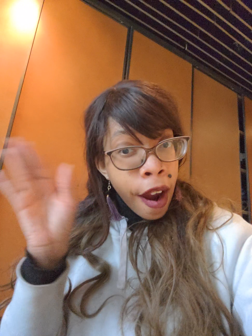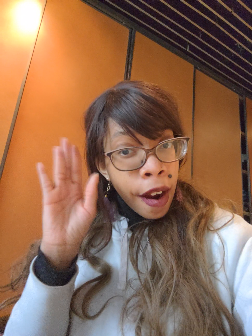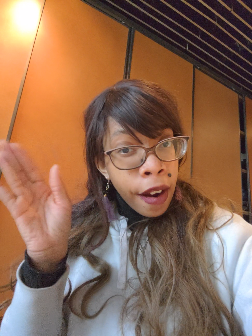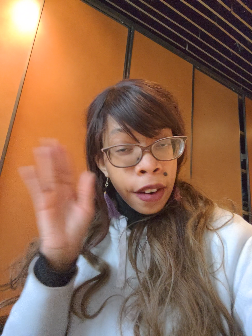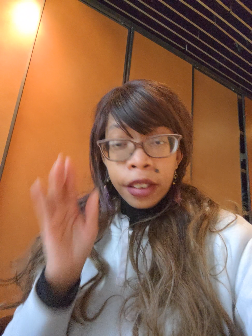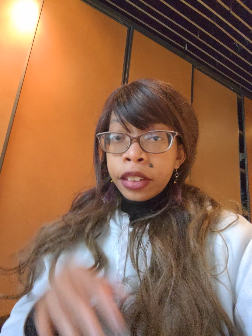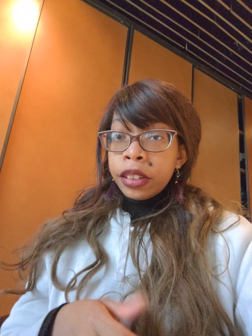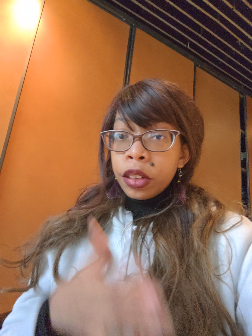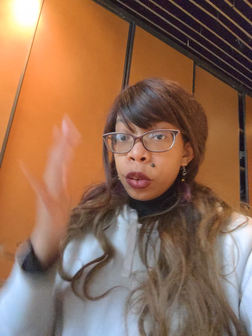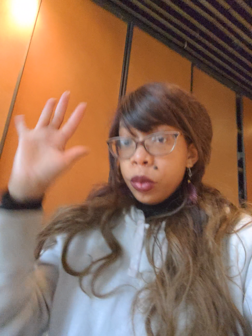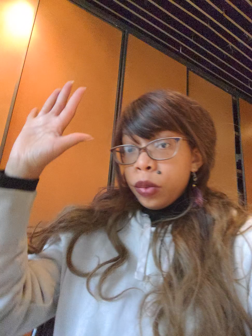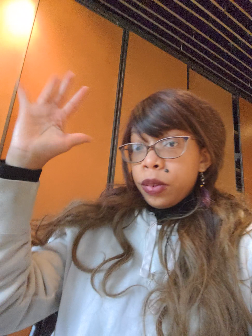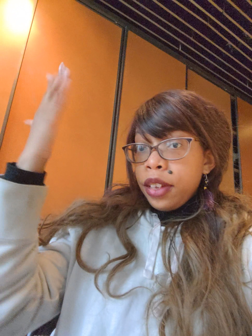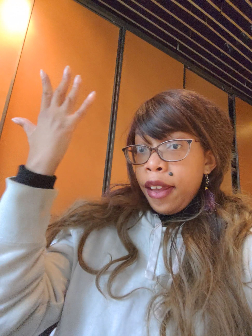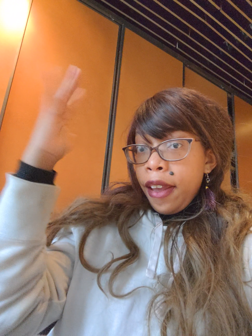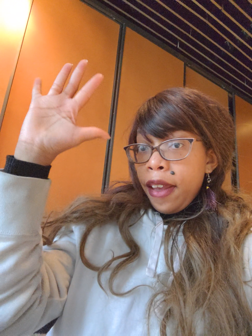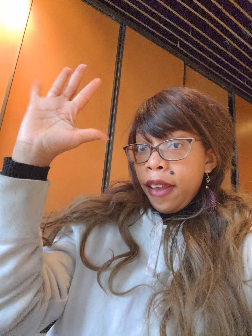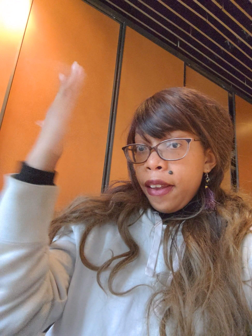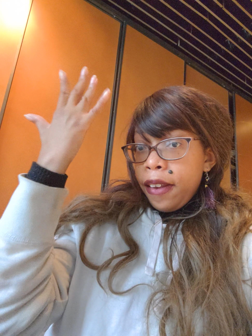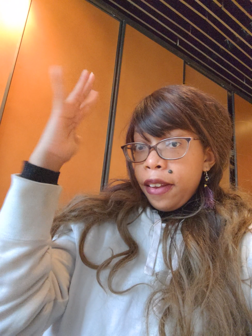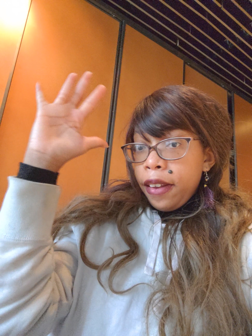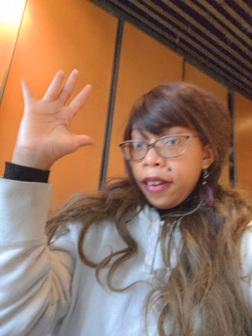tree